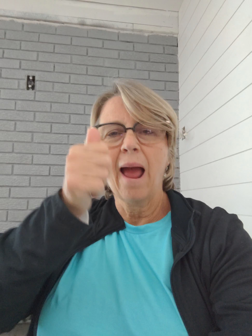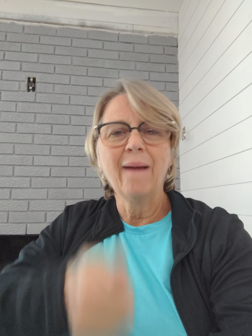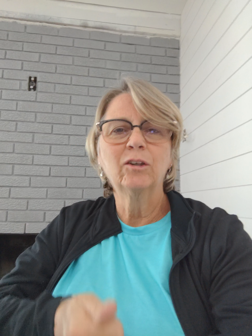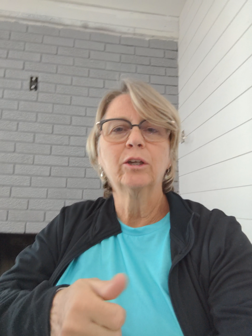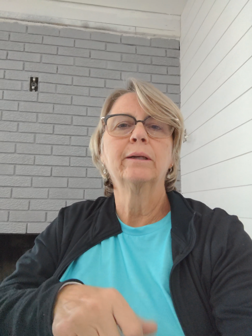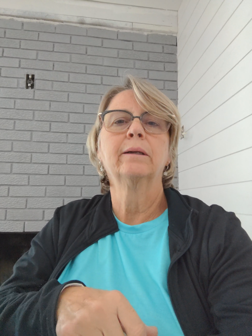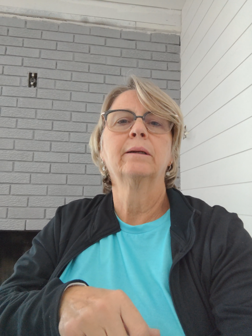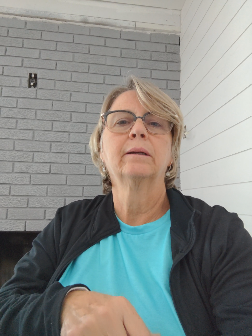every